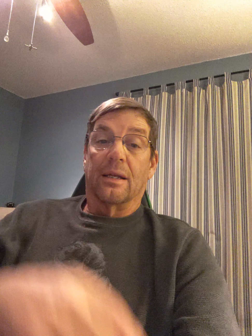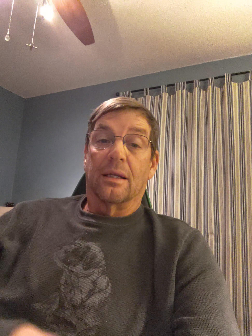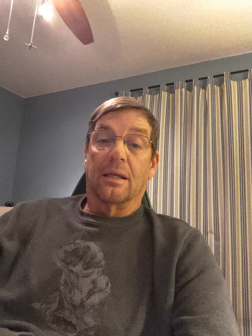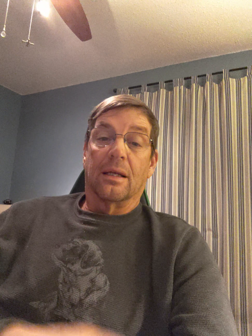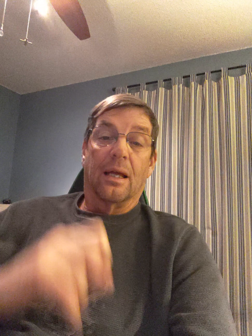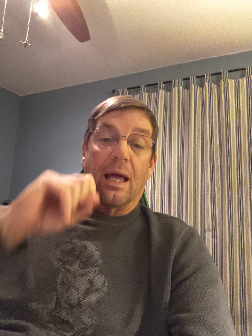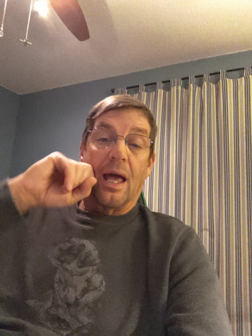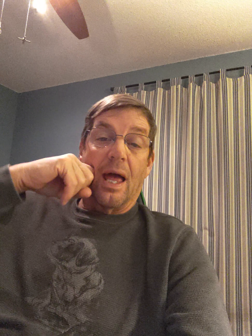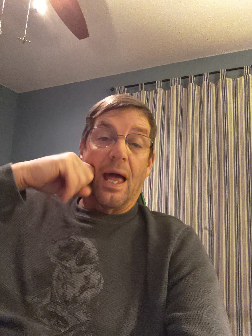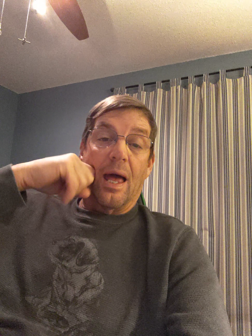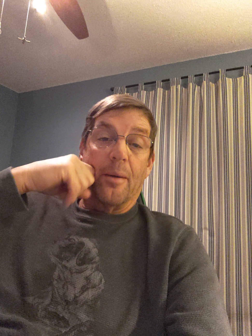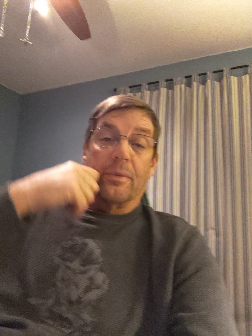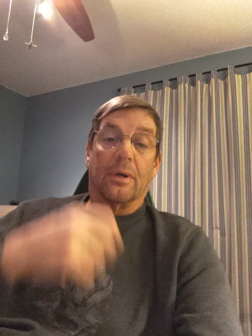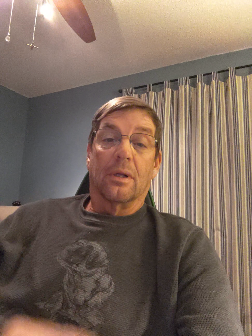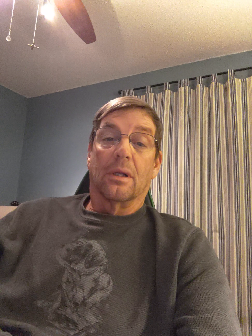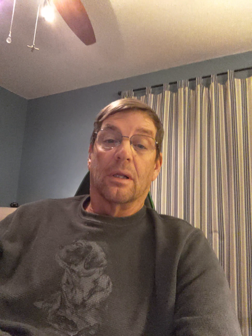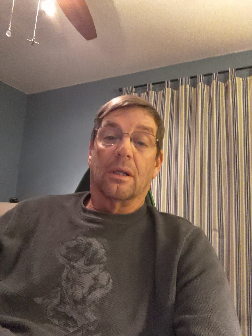apple